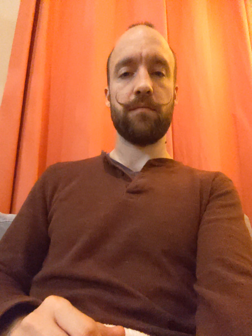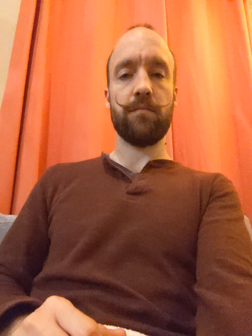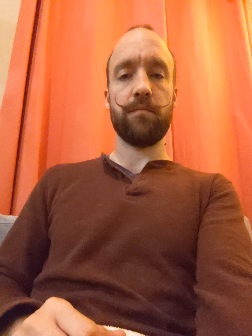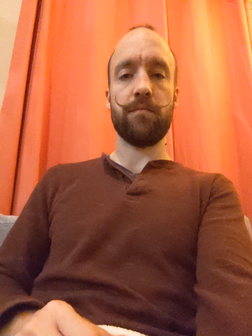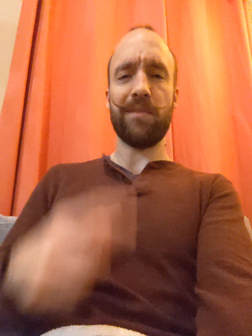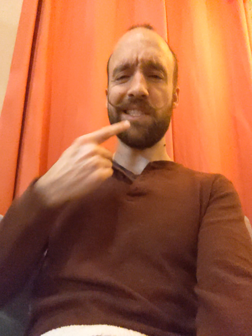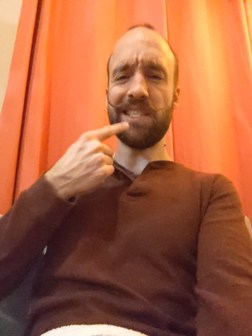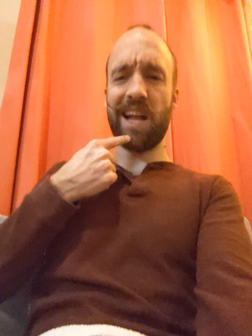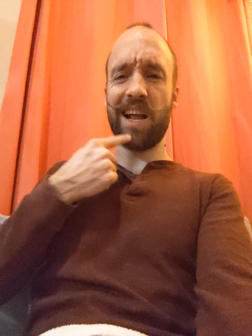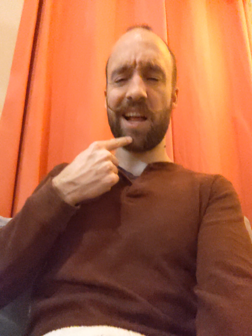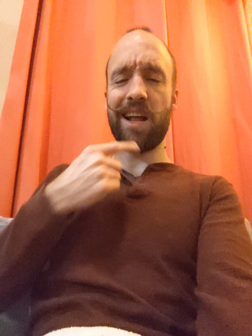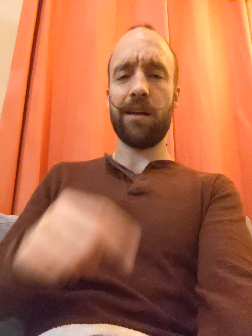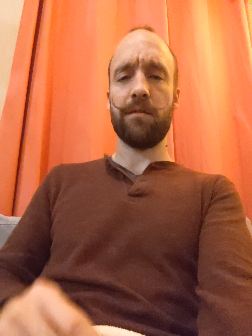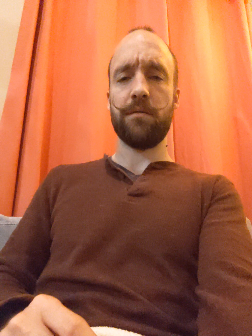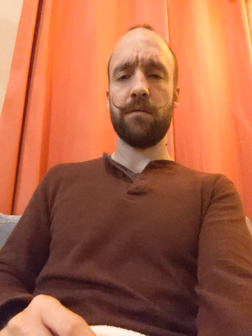say